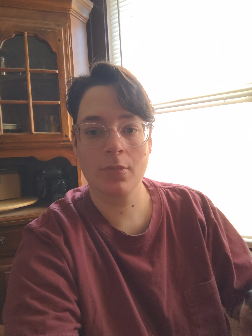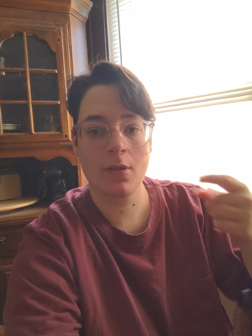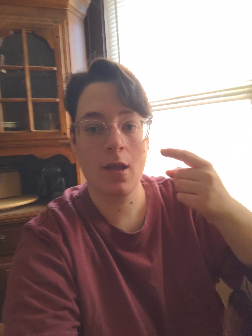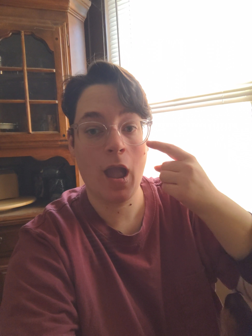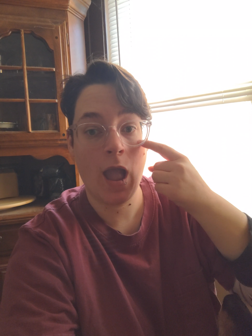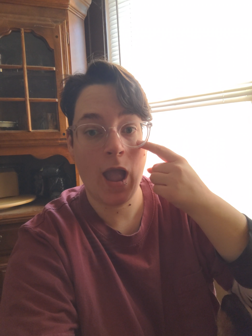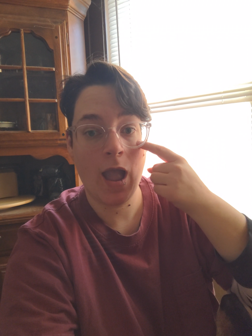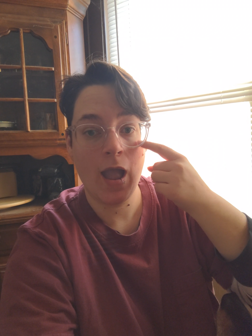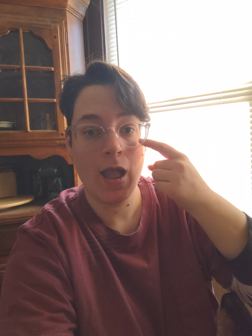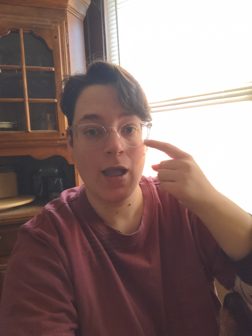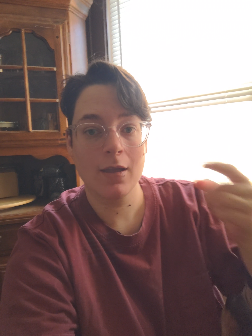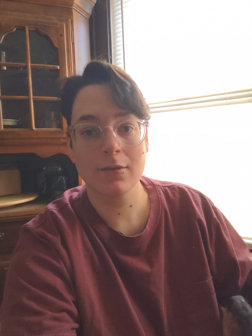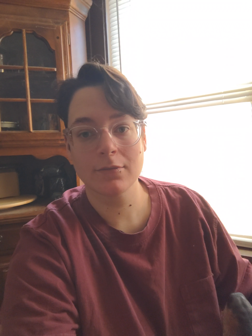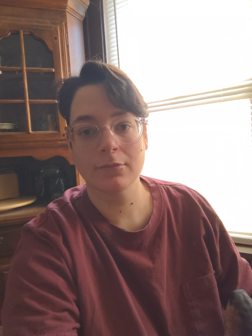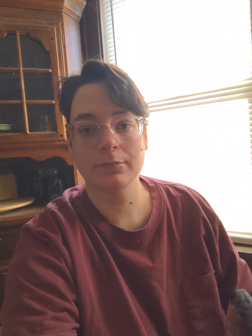eye